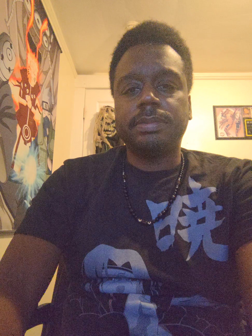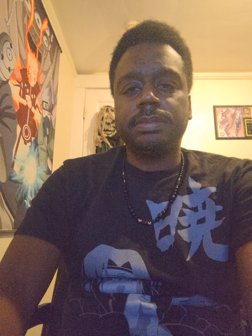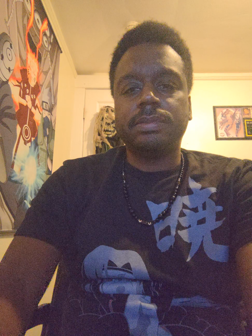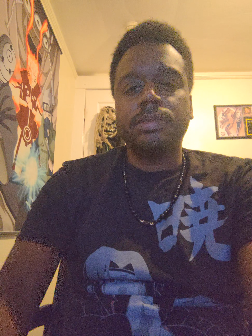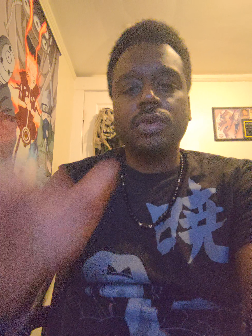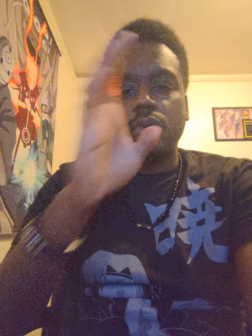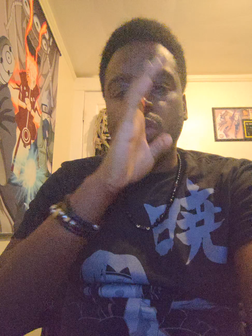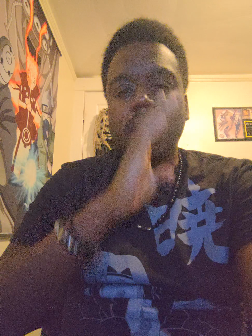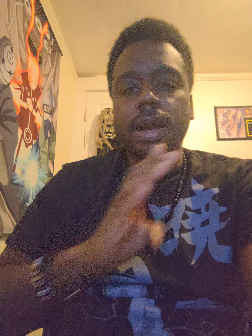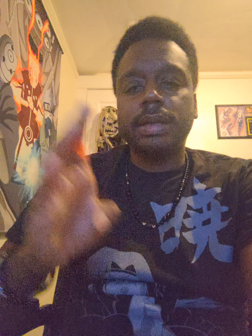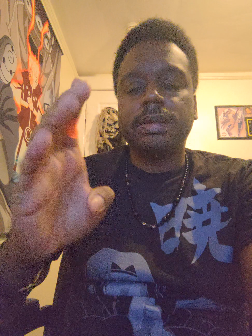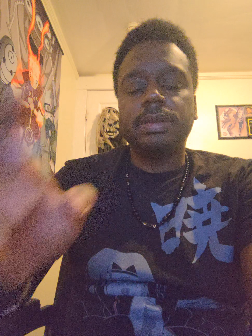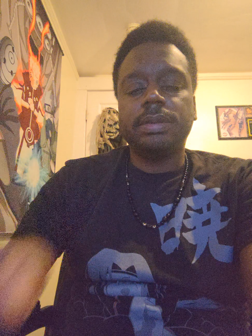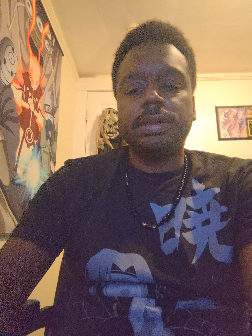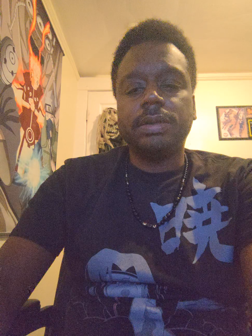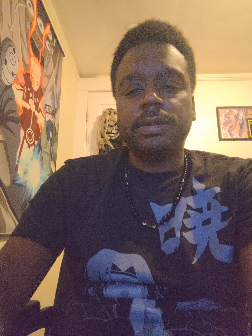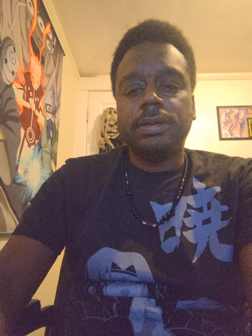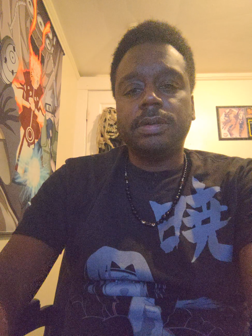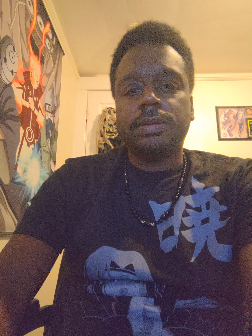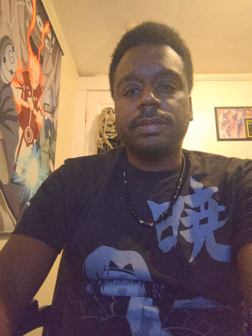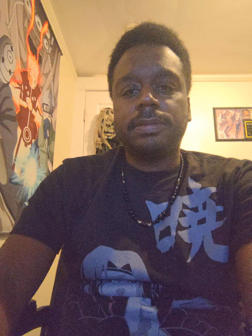quiet